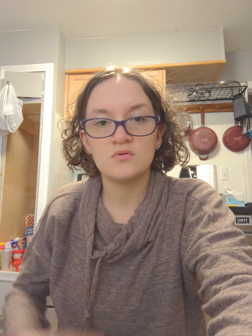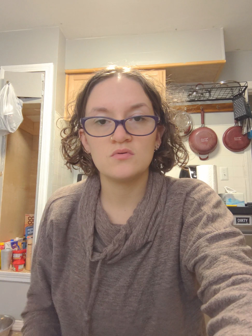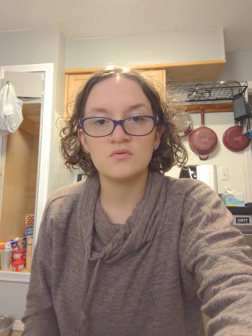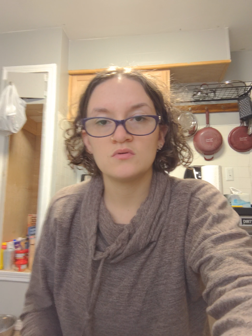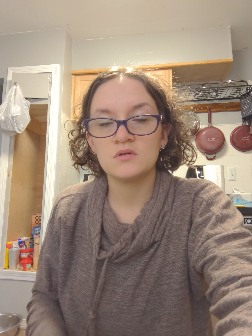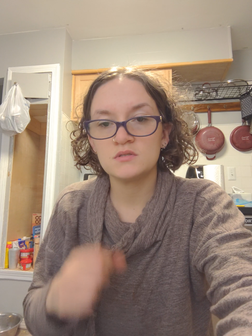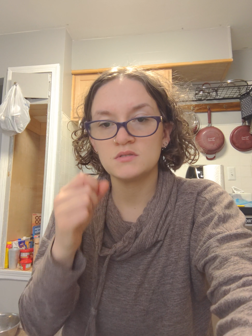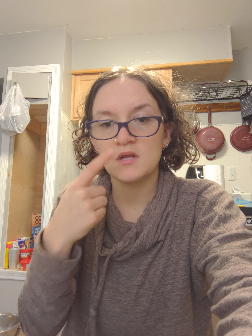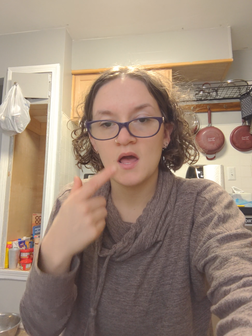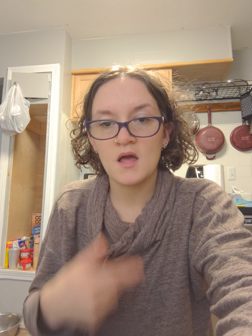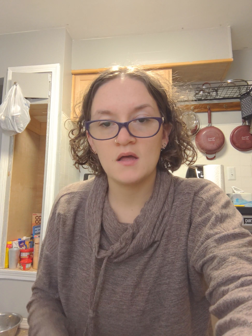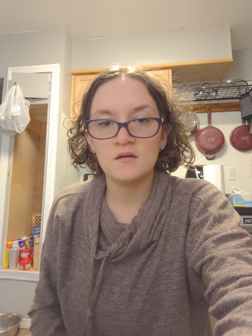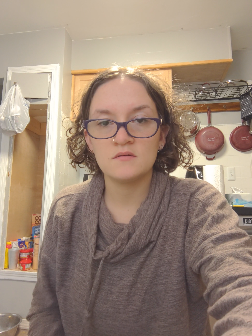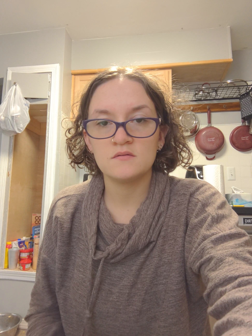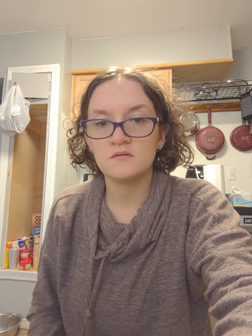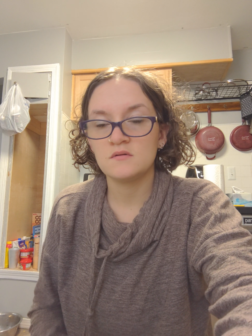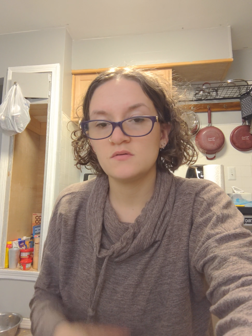snack